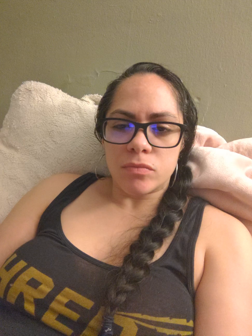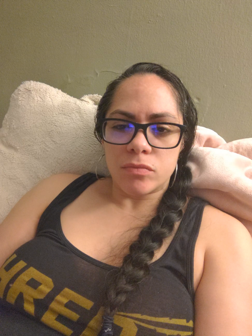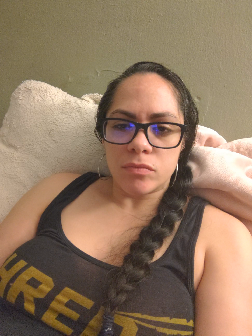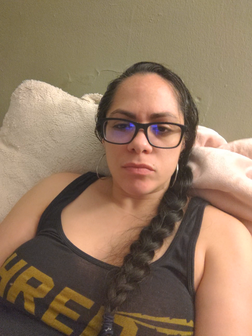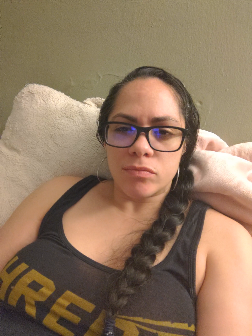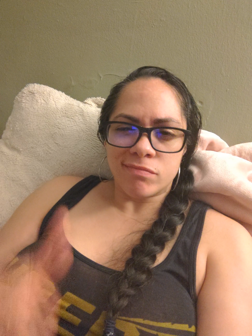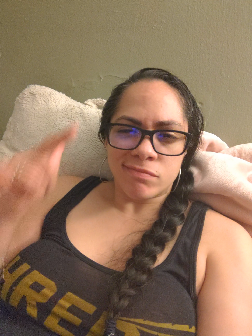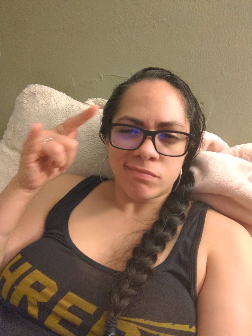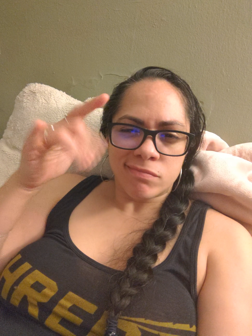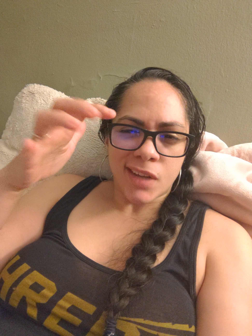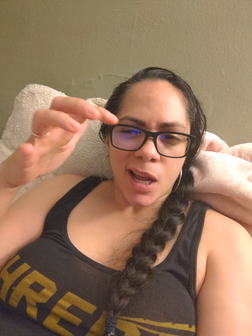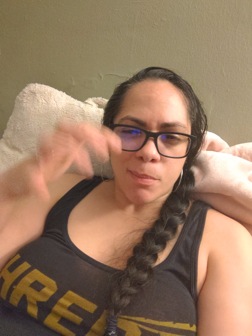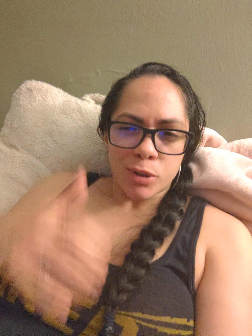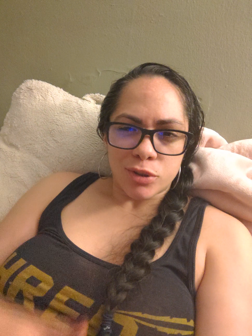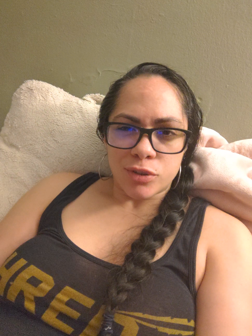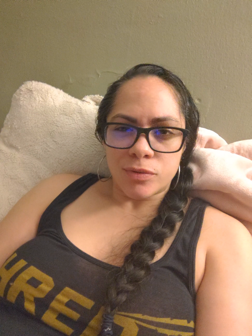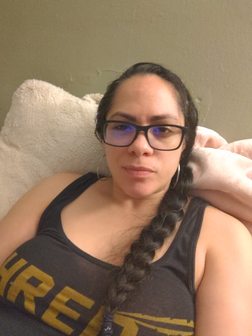helicopter